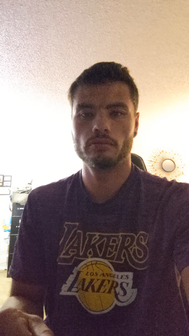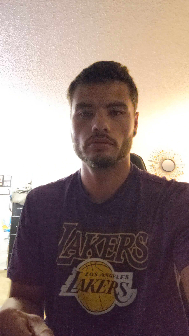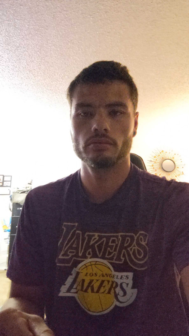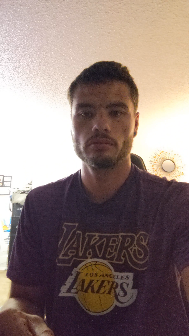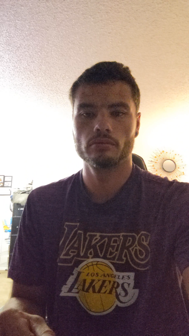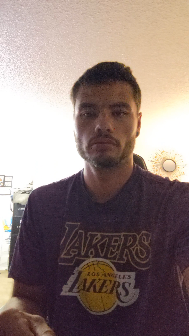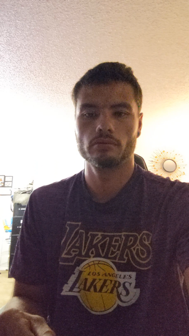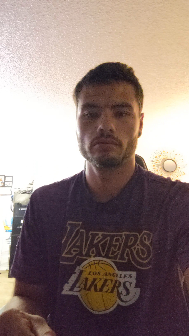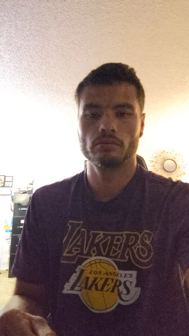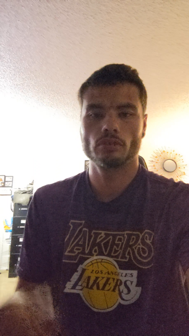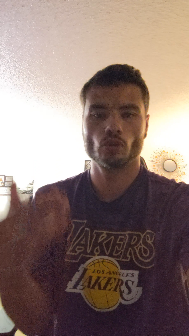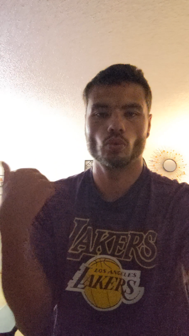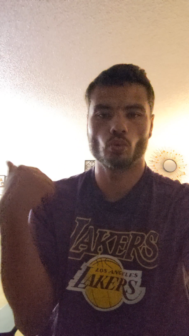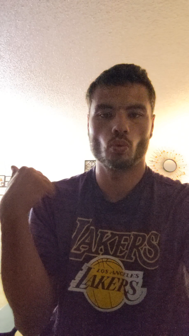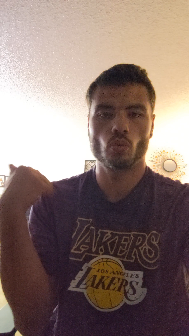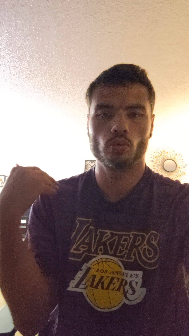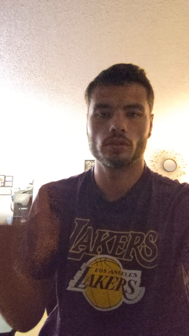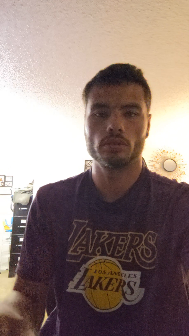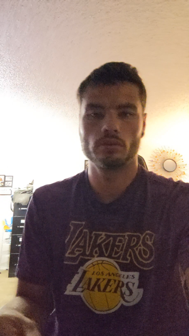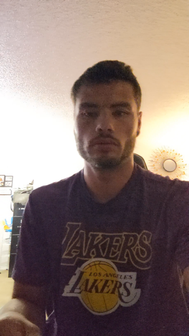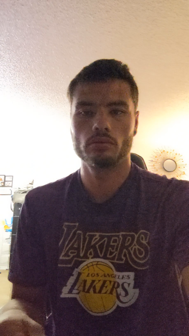shoulder